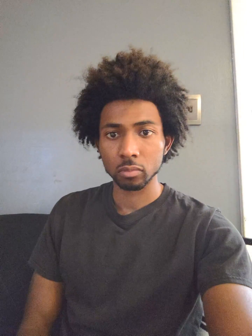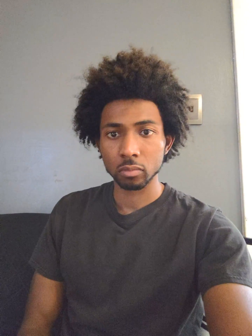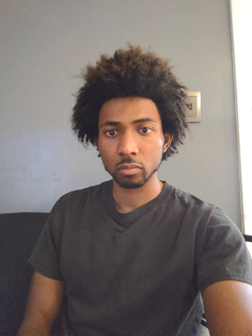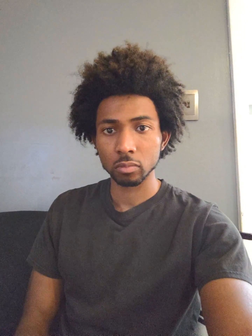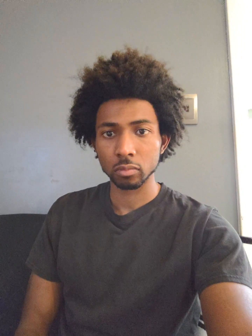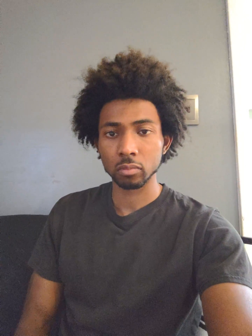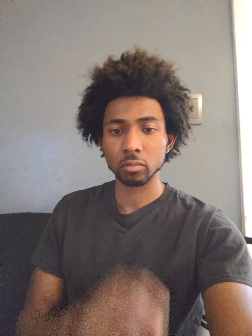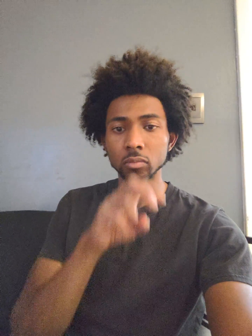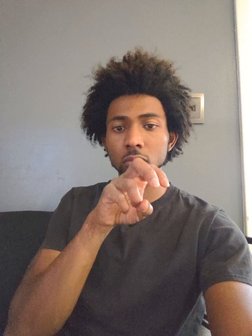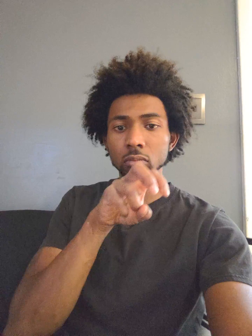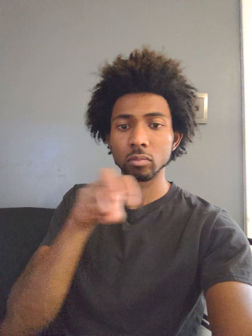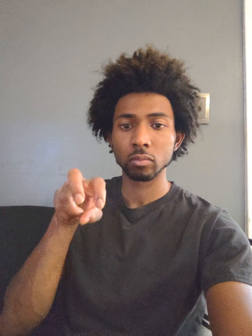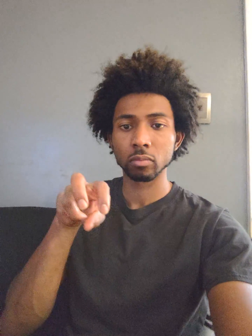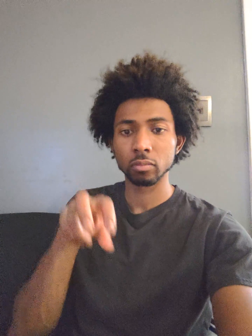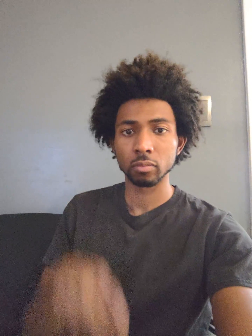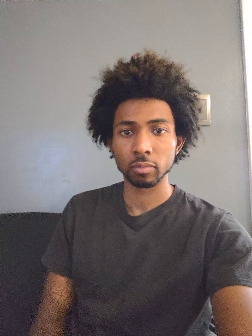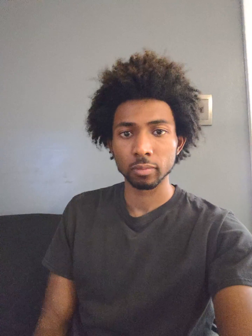bench